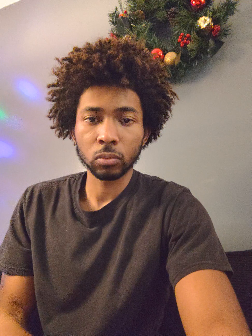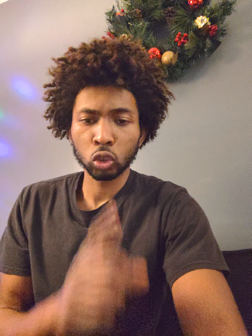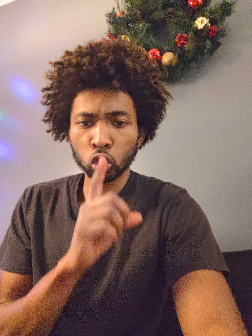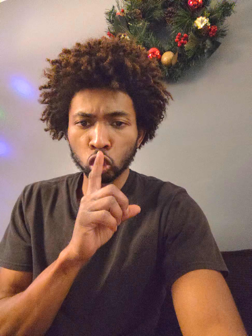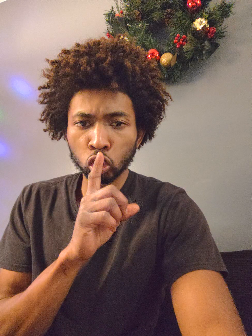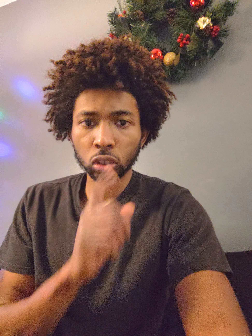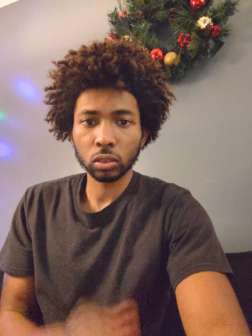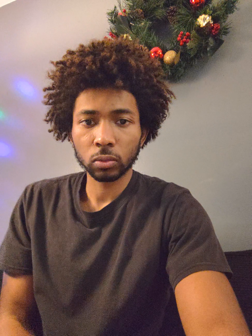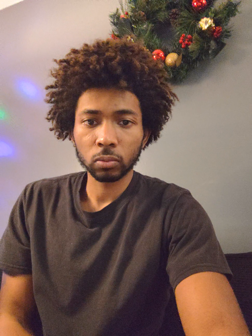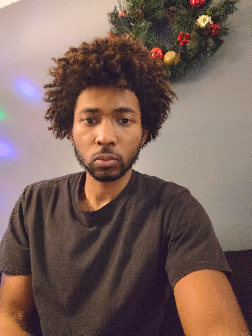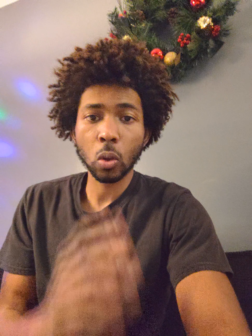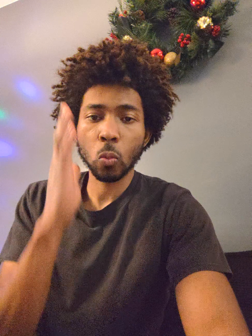shhh